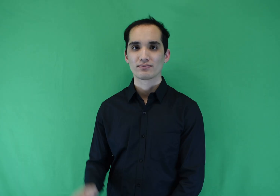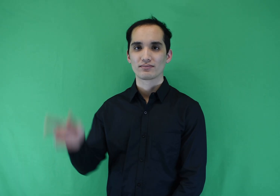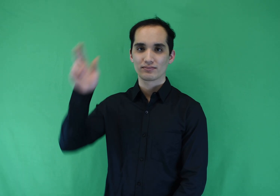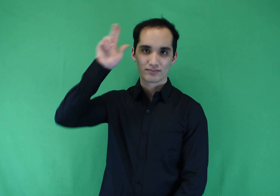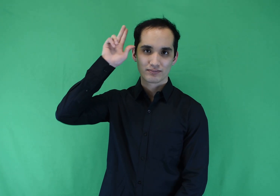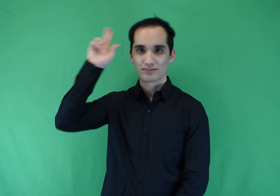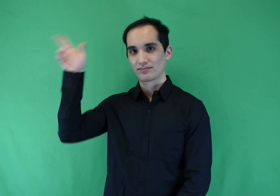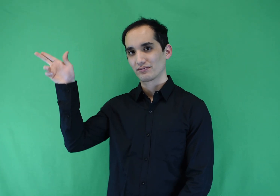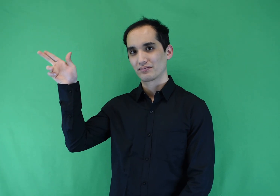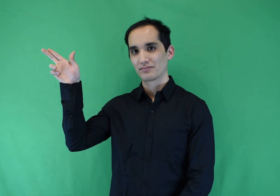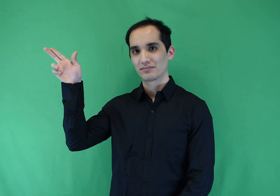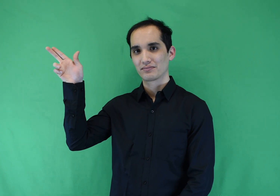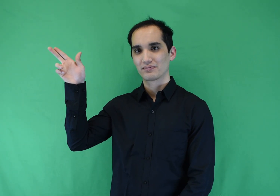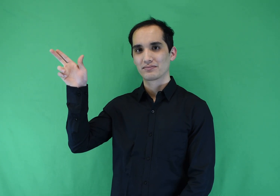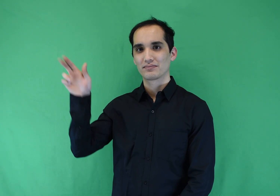hola